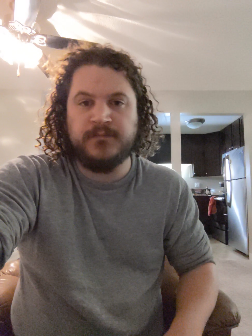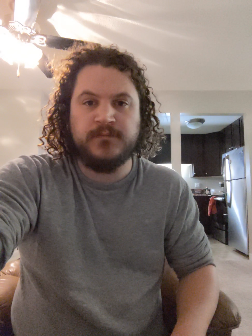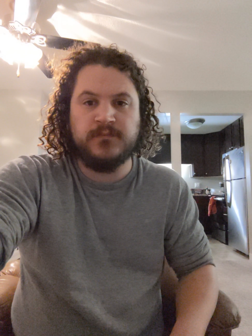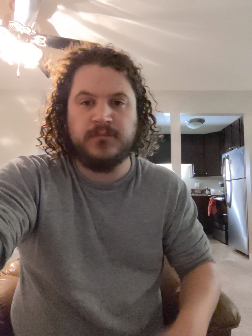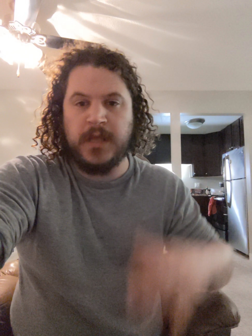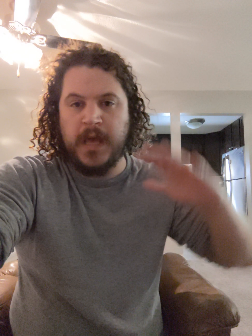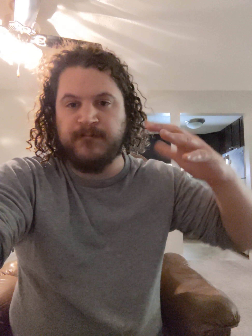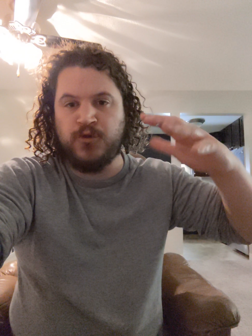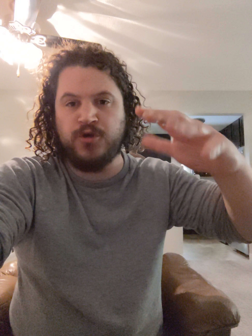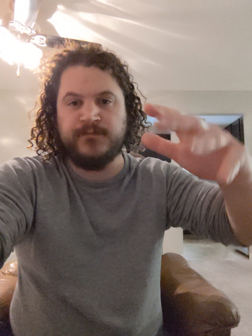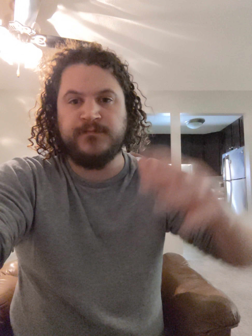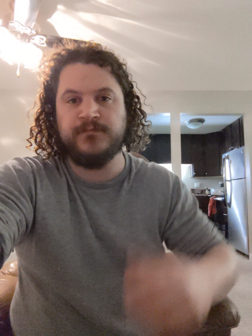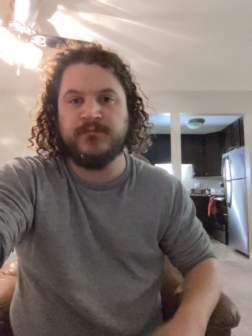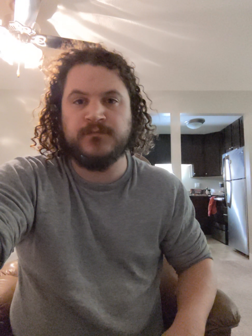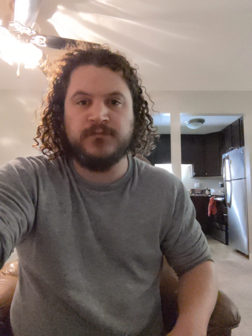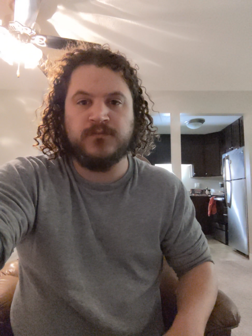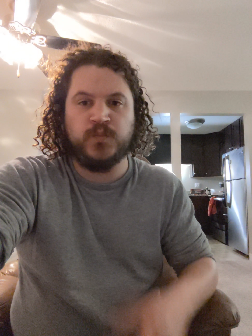helicopter